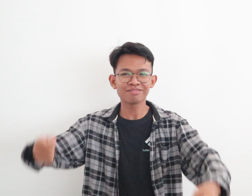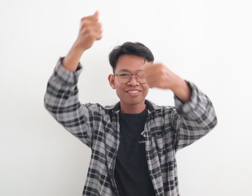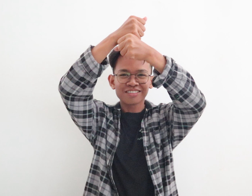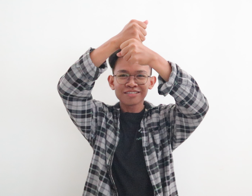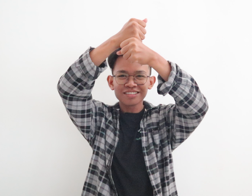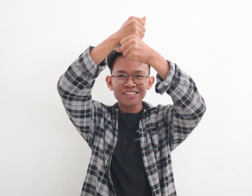G